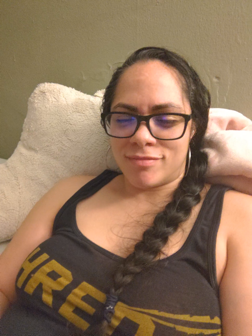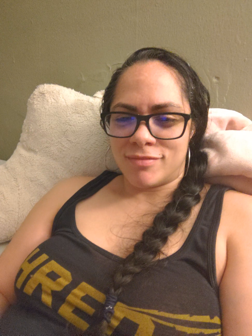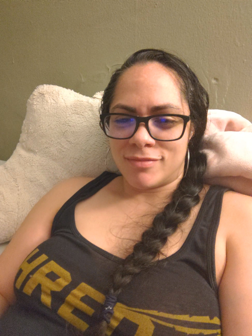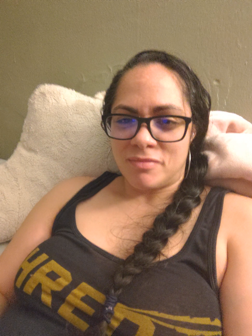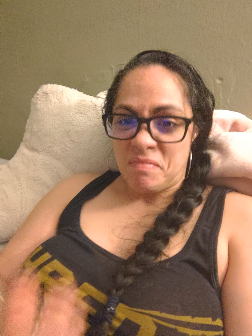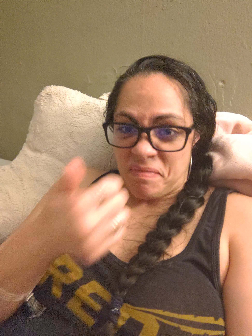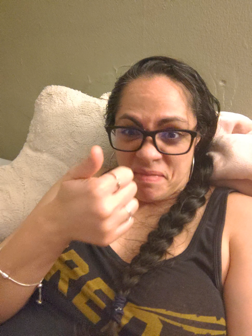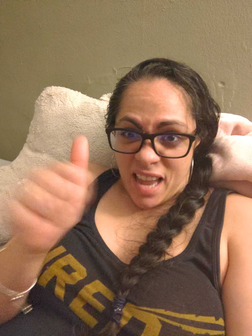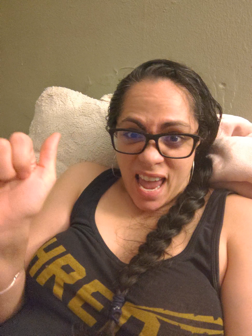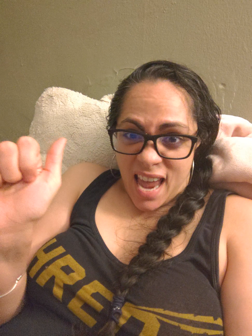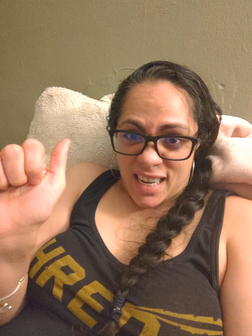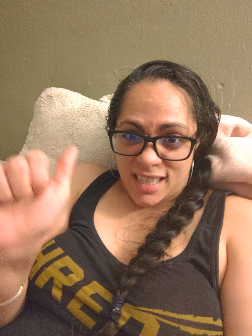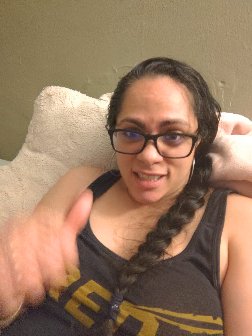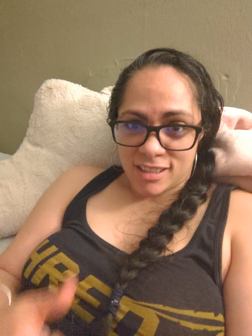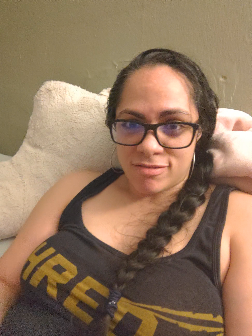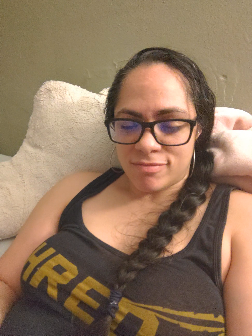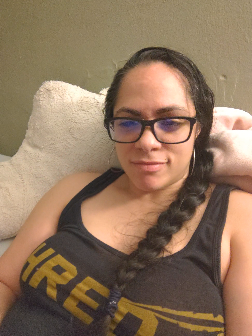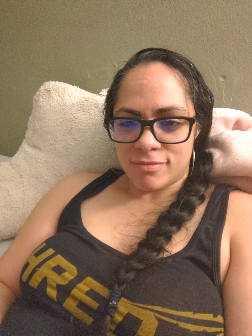any